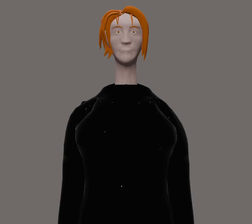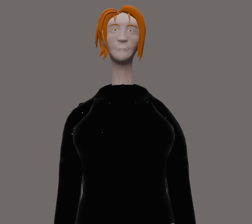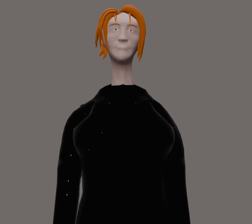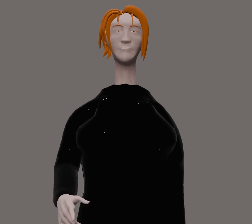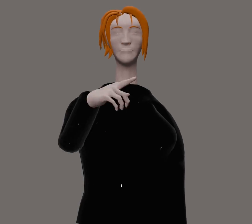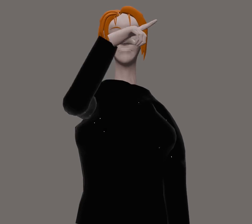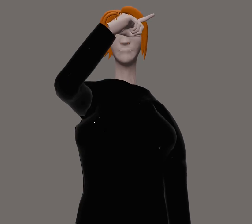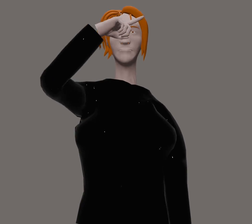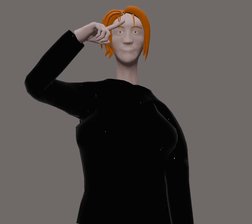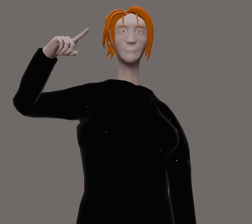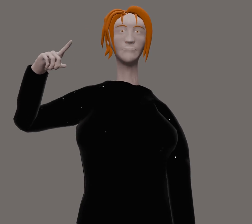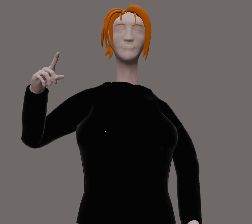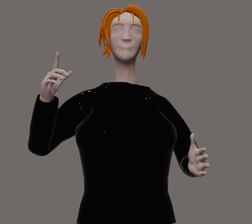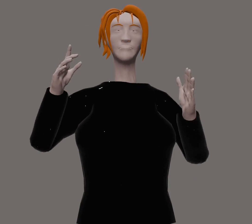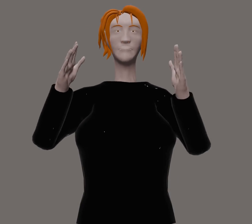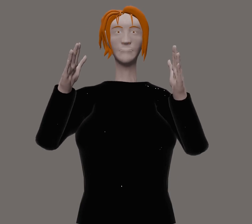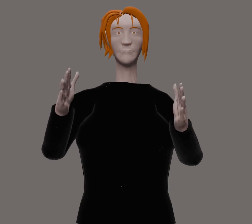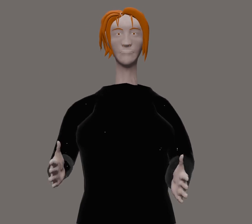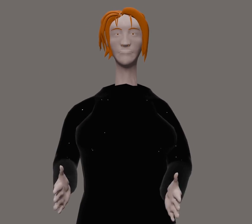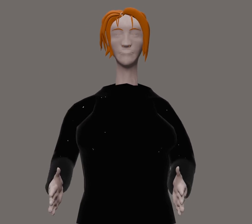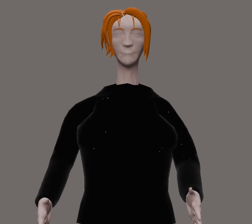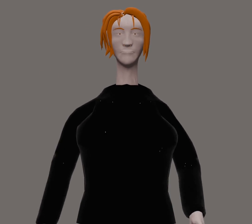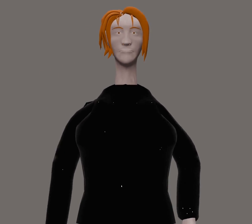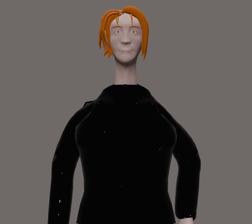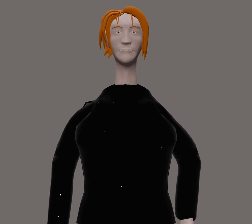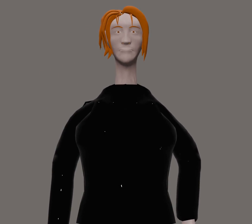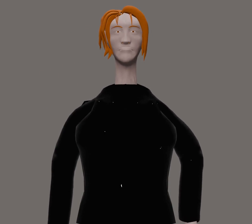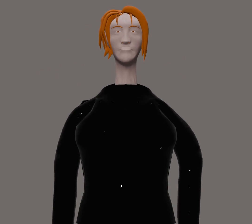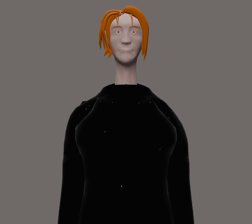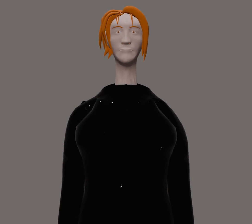Black Person